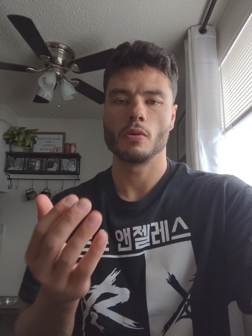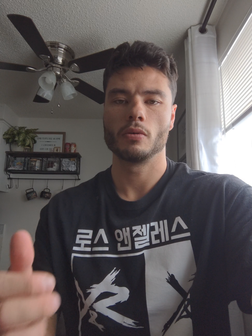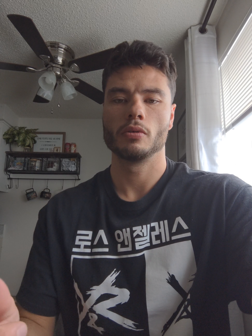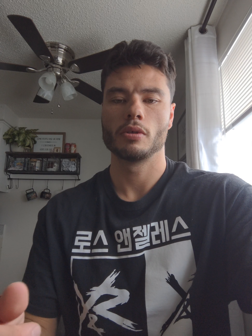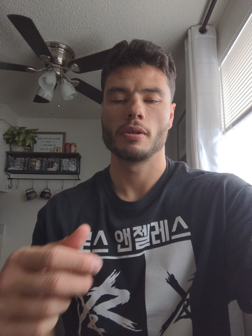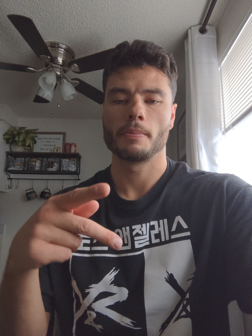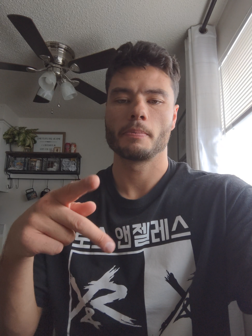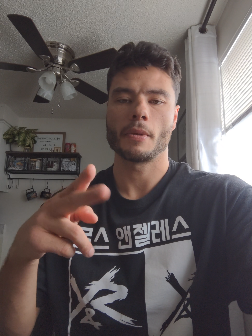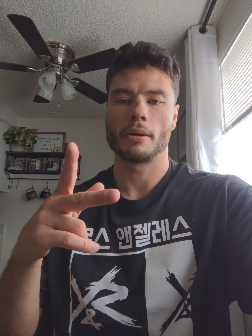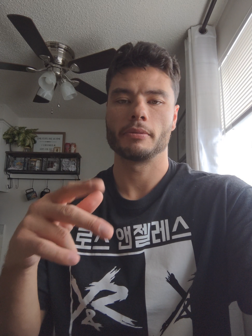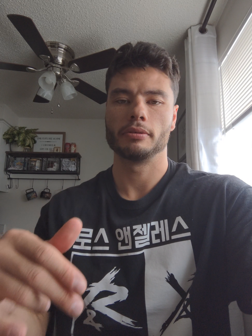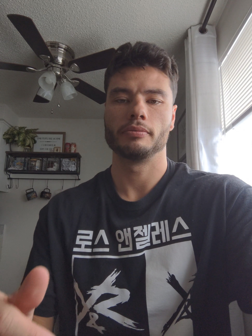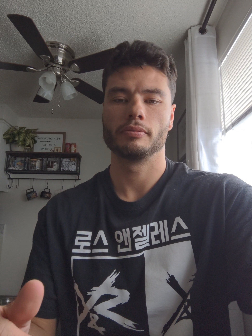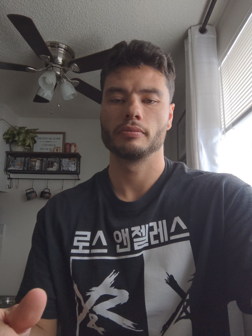puppy